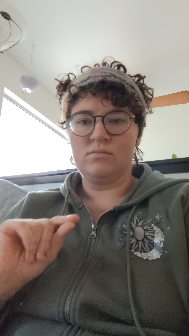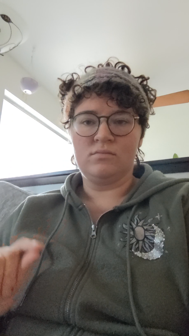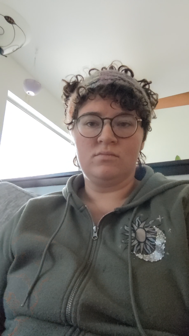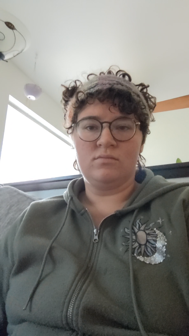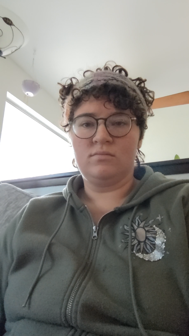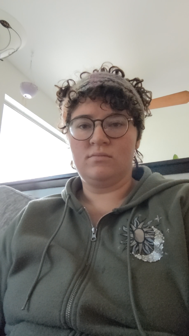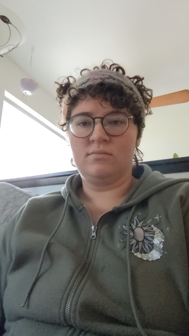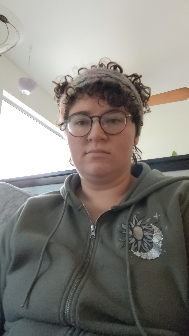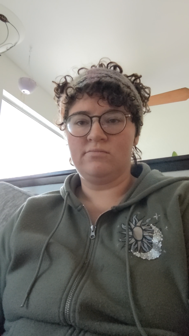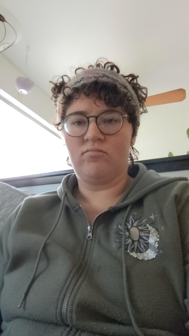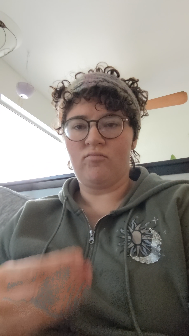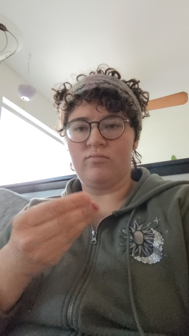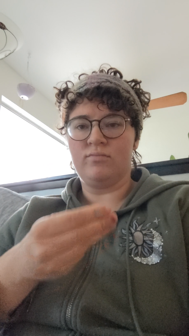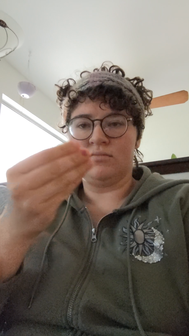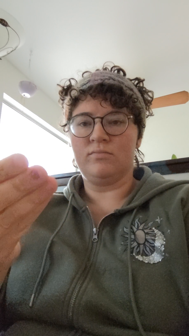buy